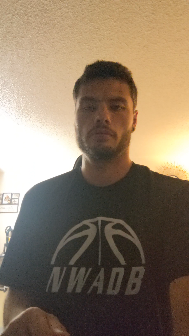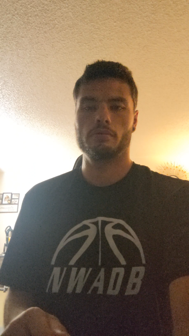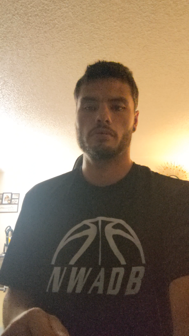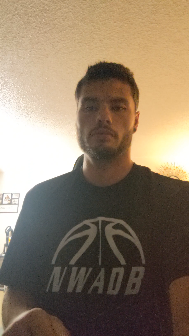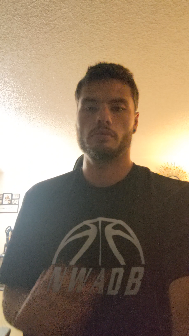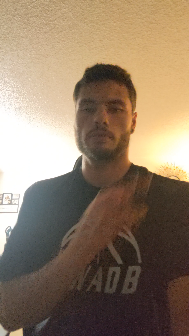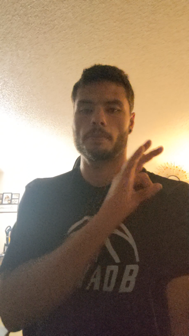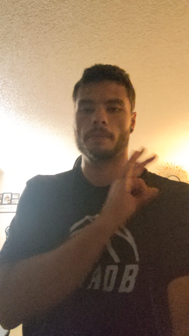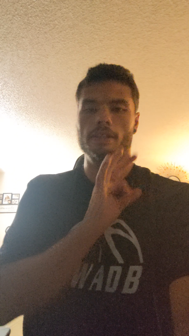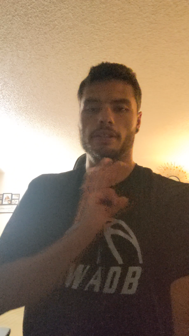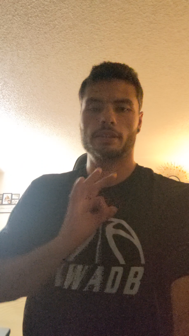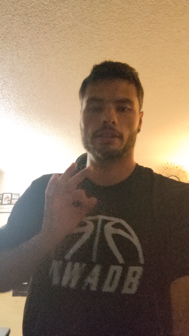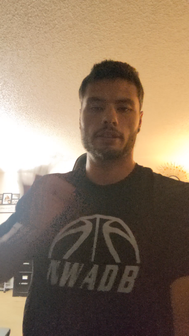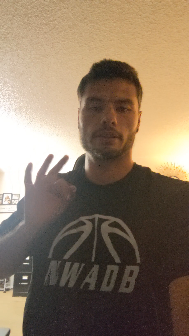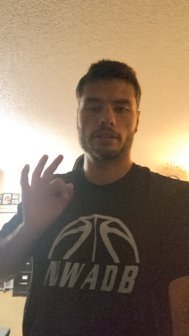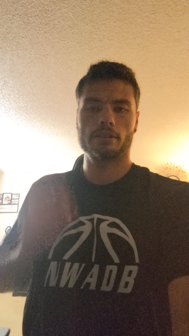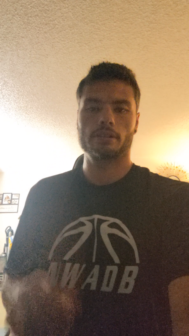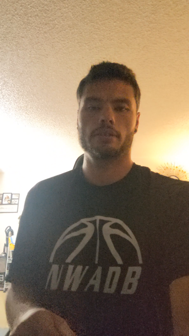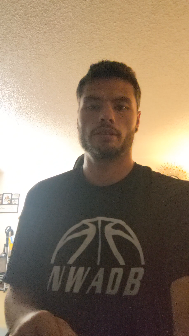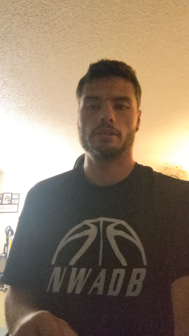beads